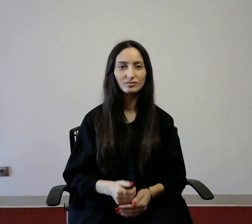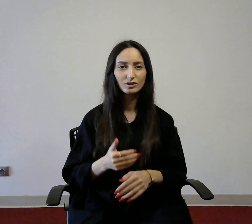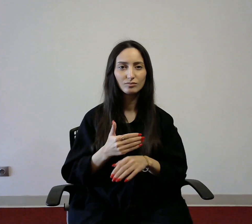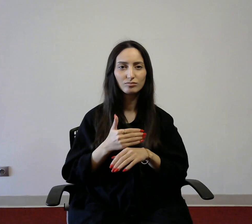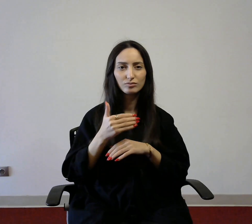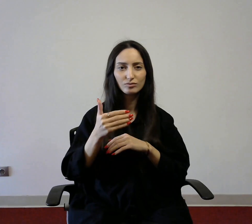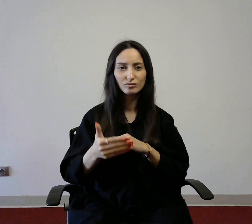gecikmək